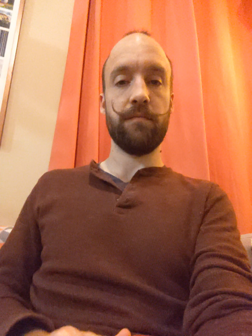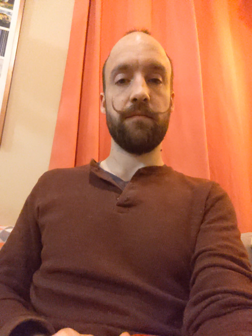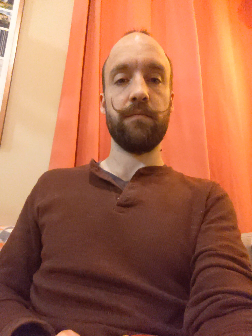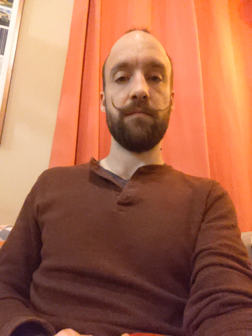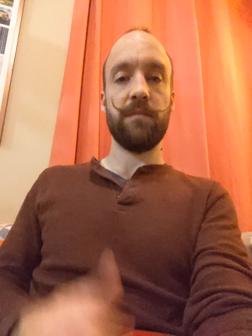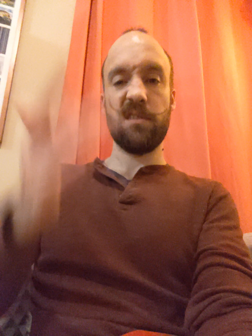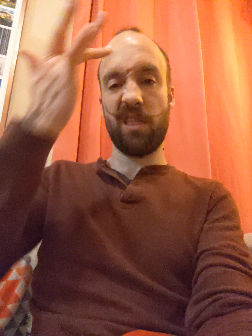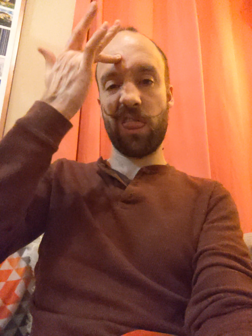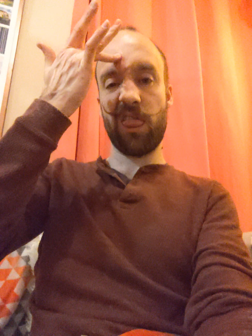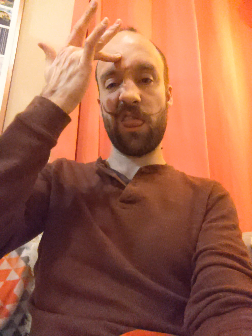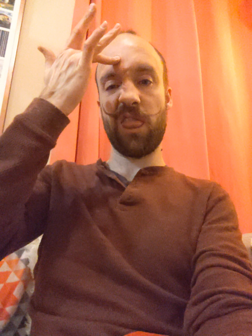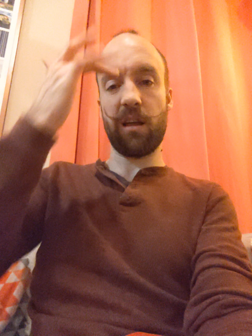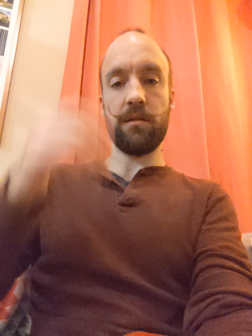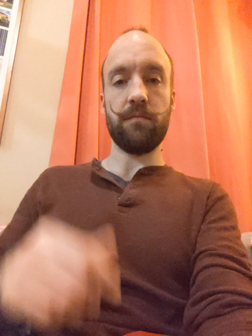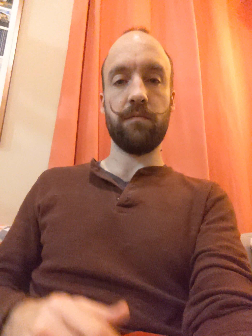sick